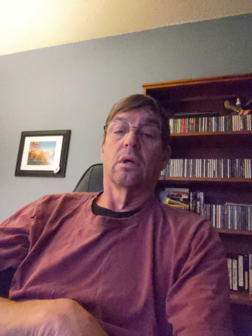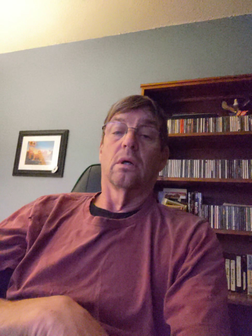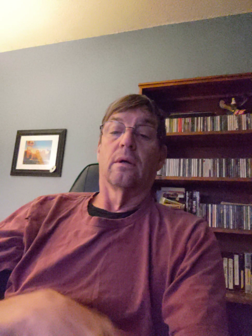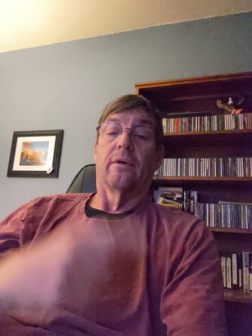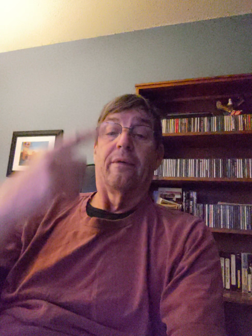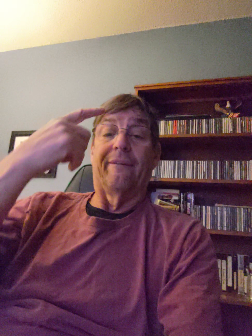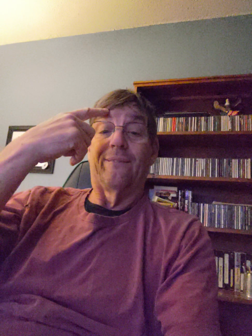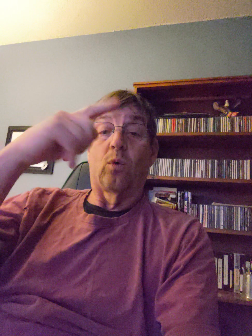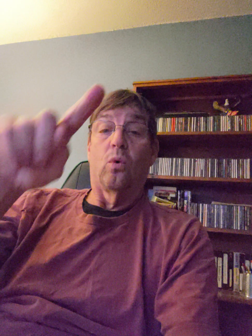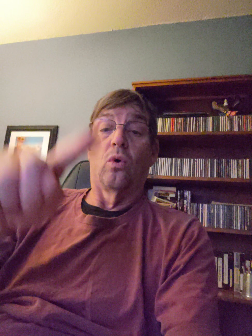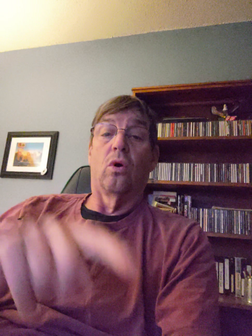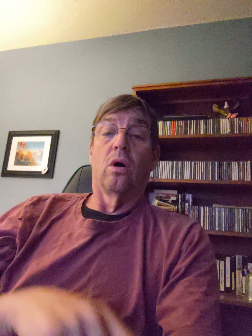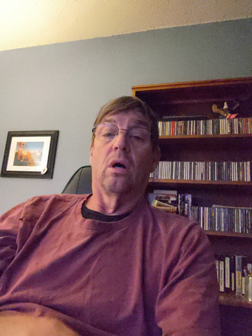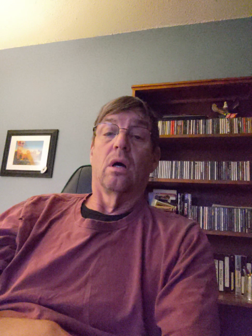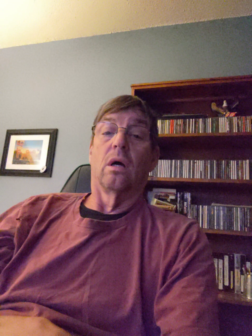for